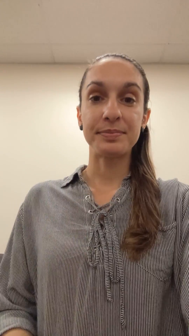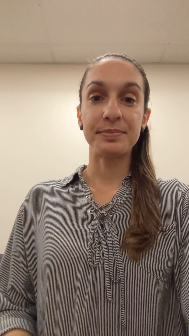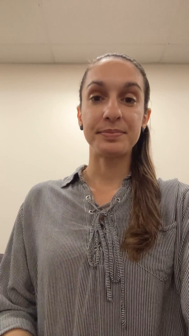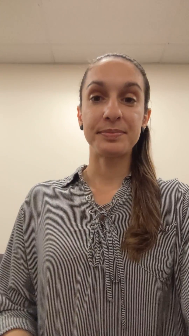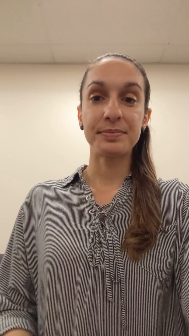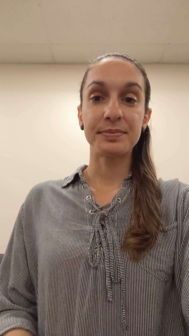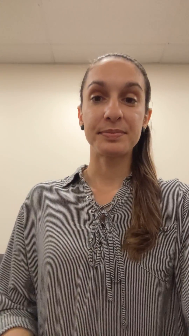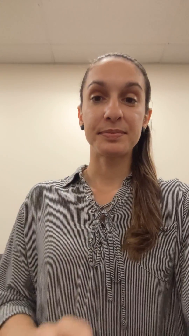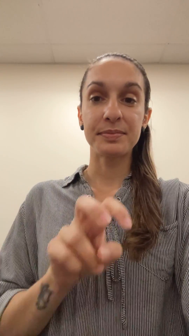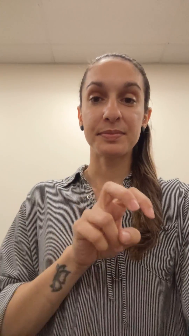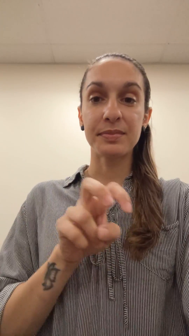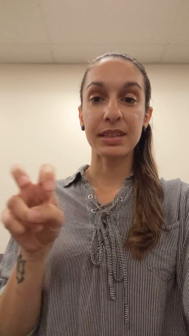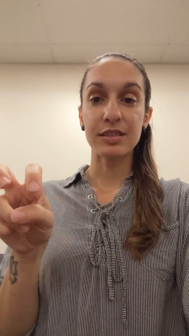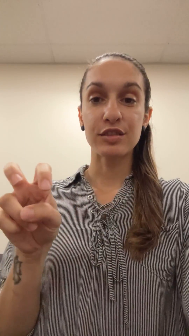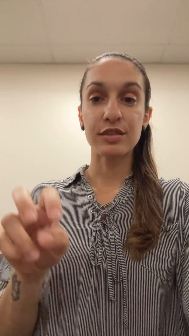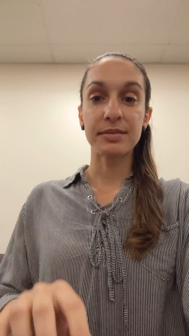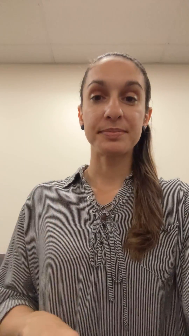porch